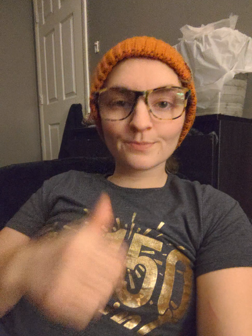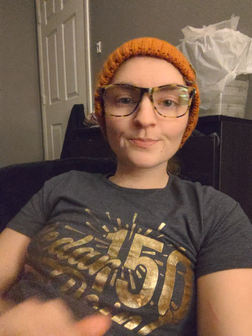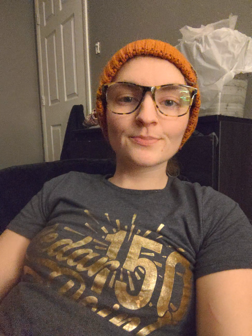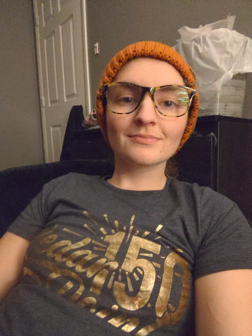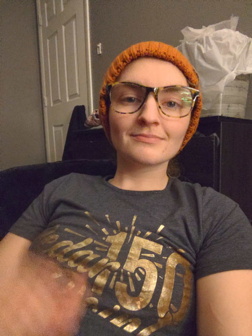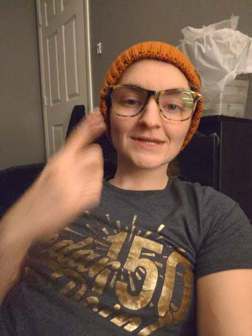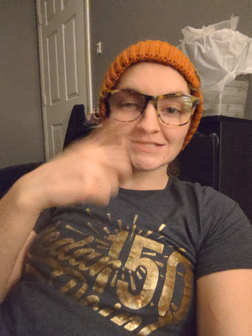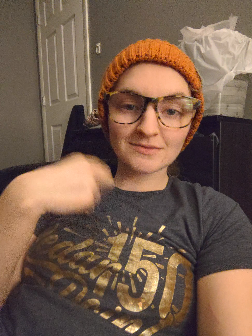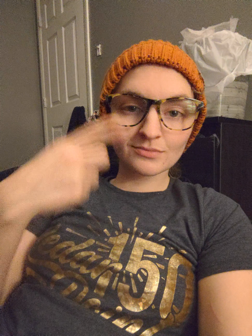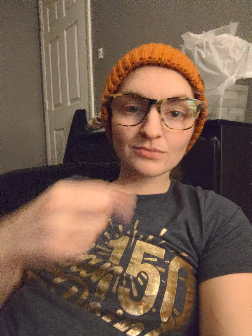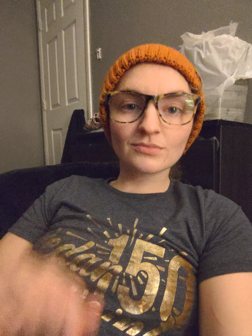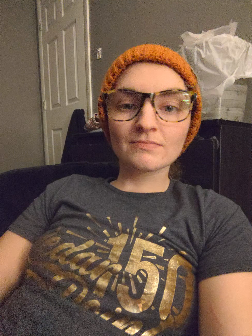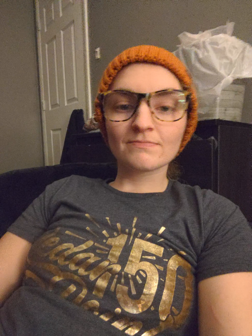face